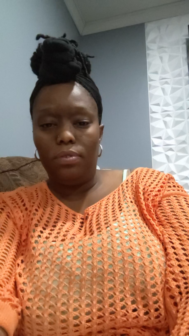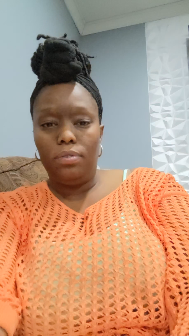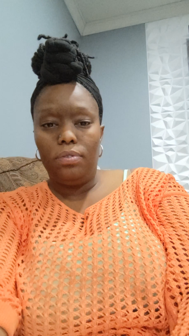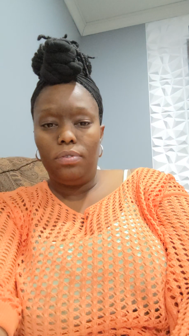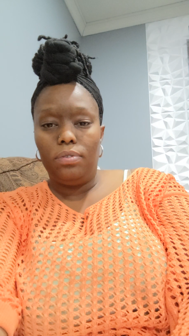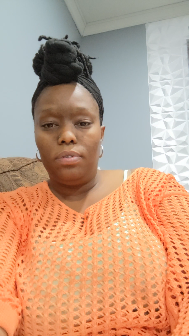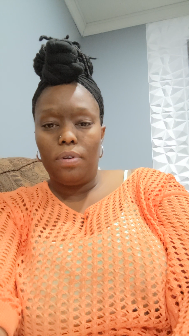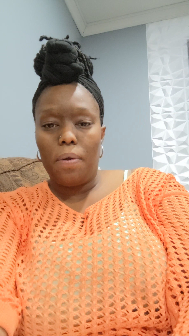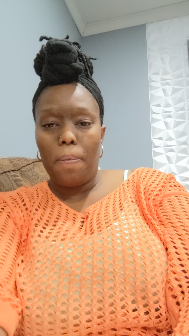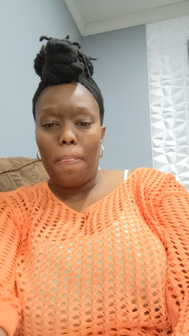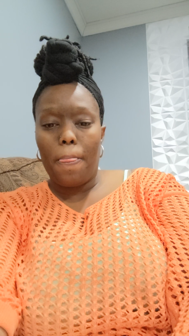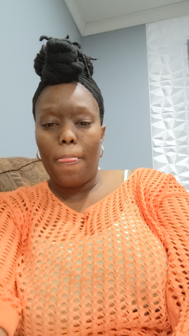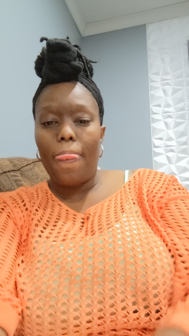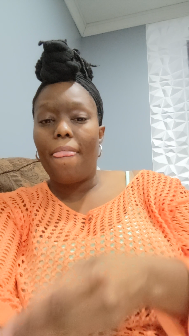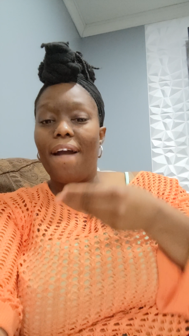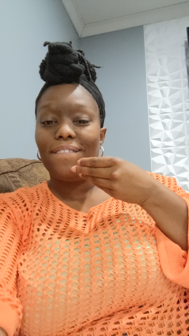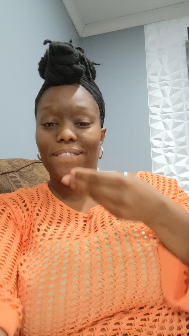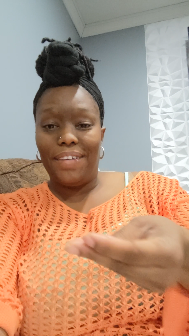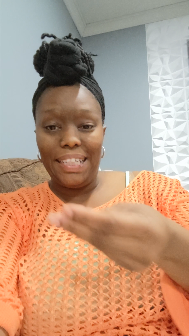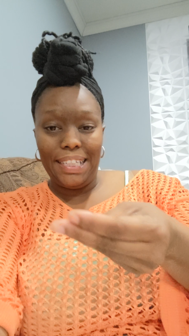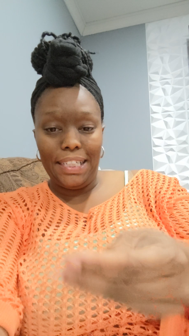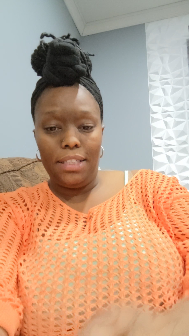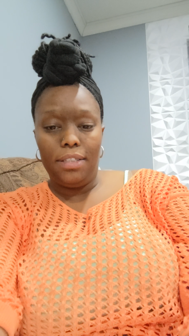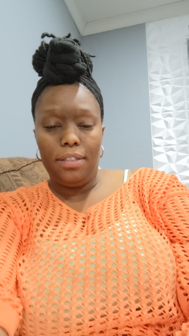feed